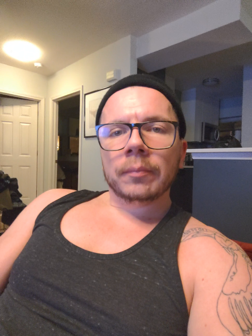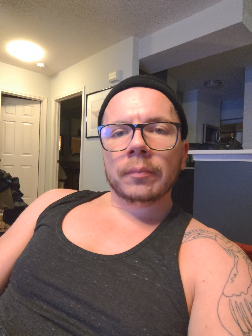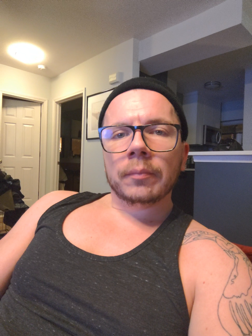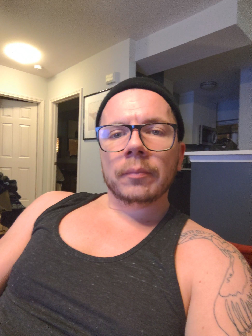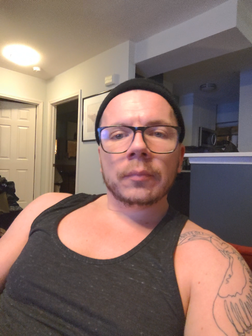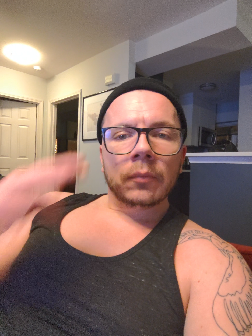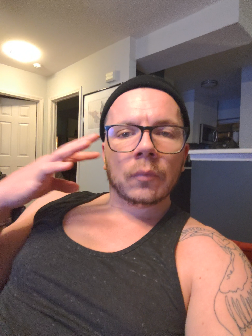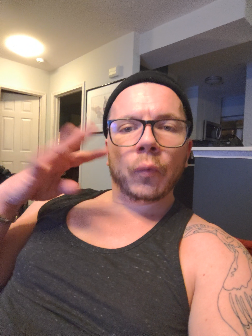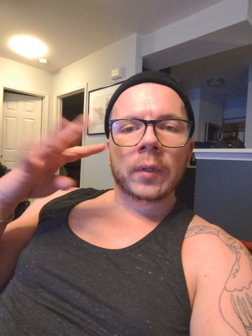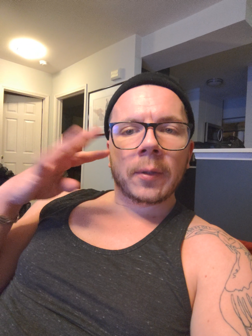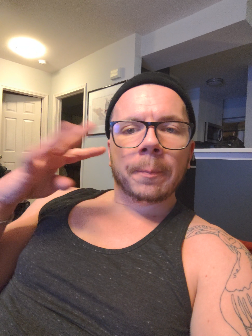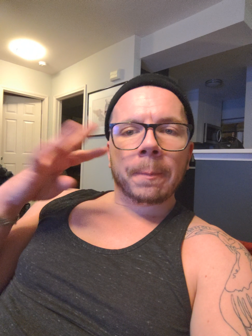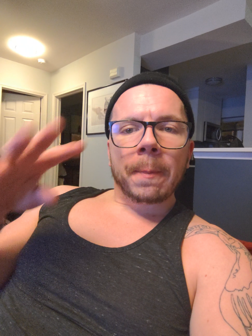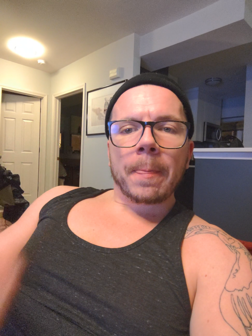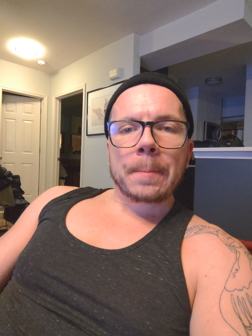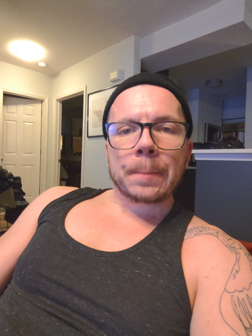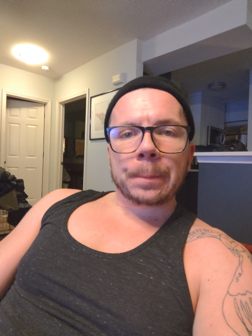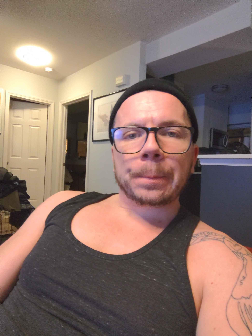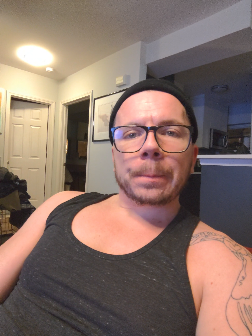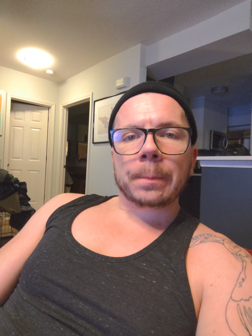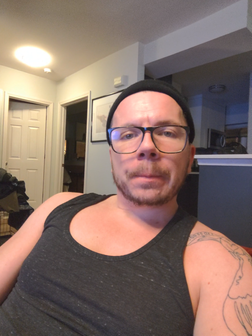noisy